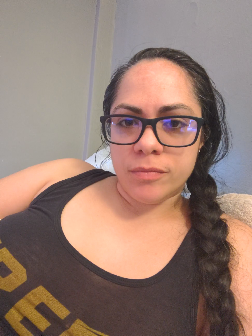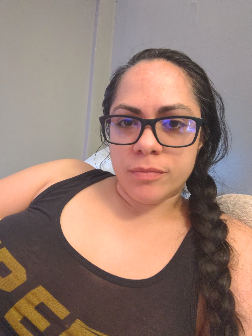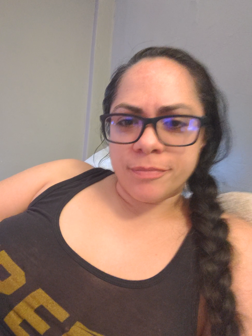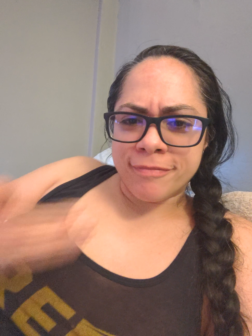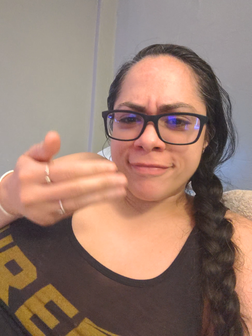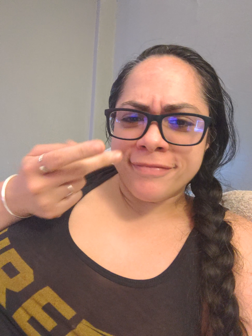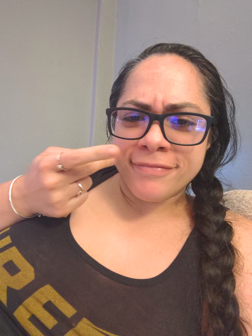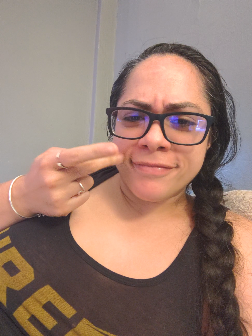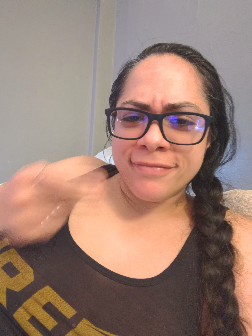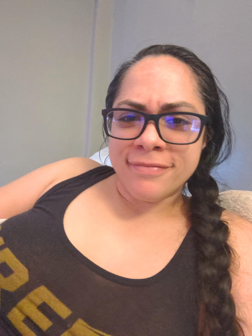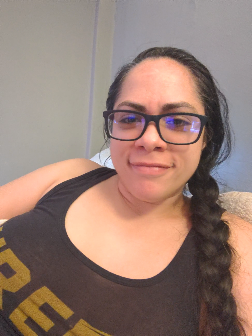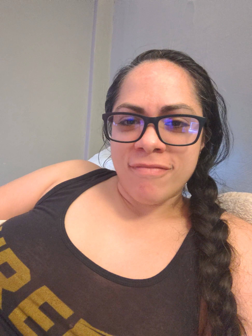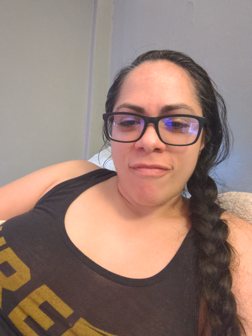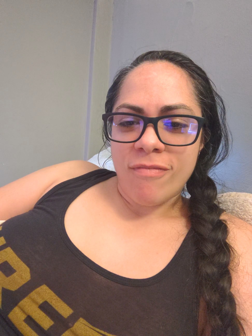kitty